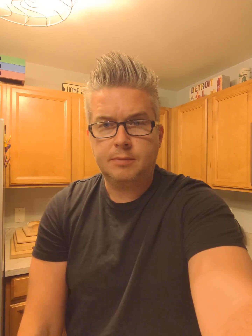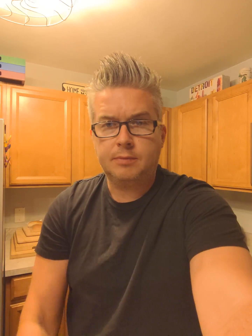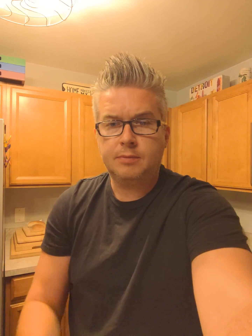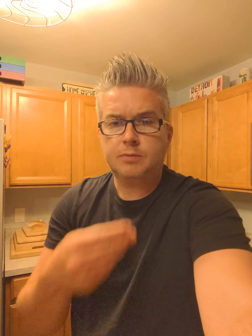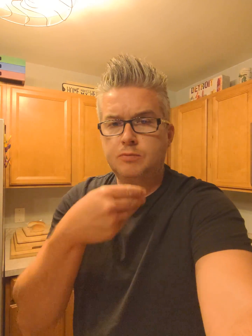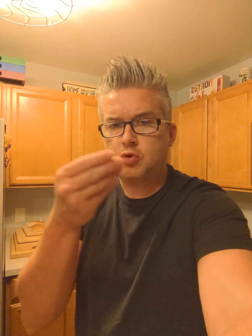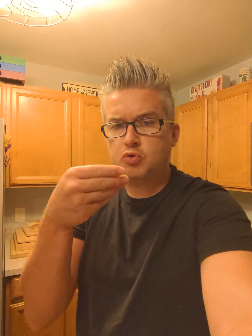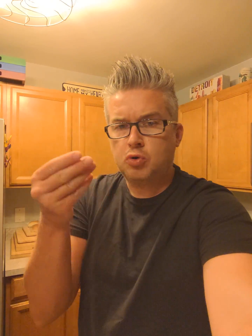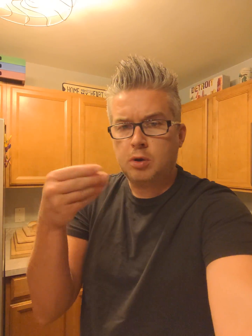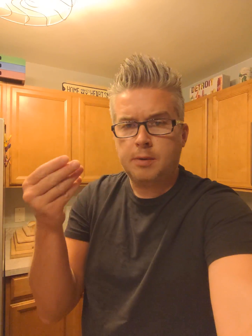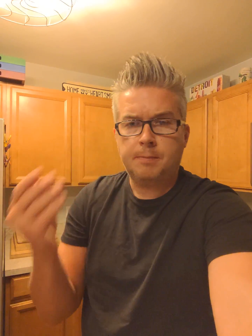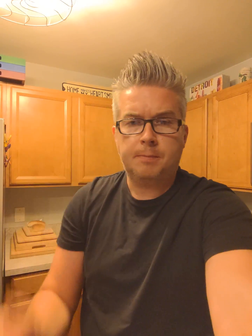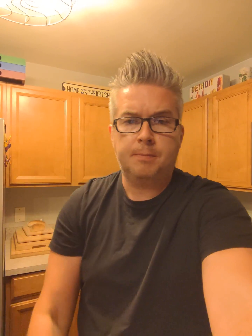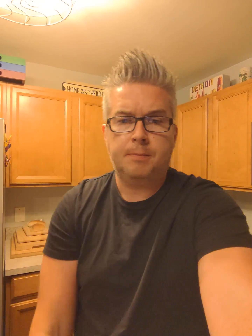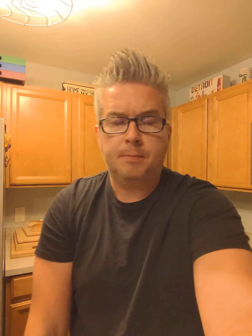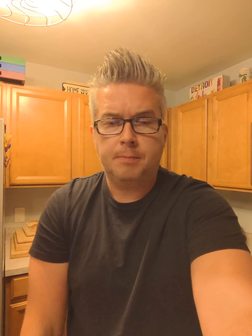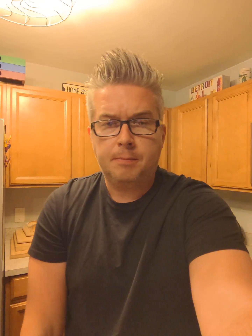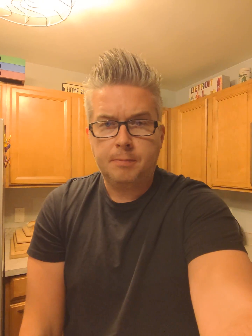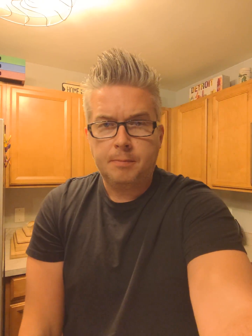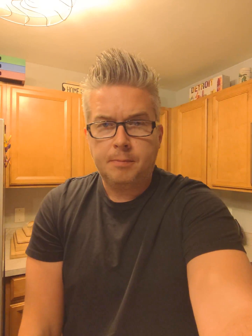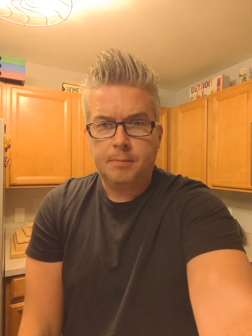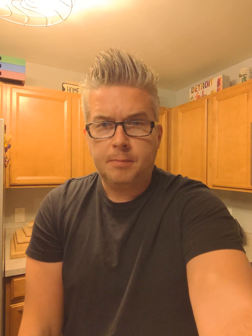shopping